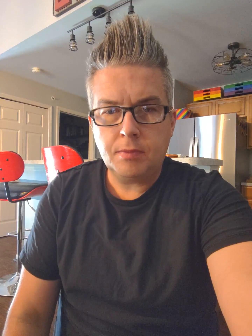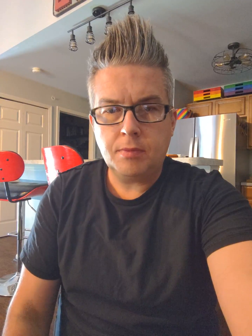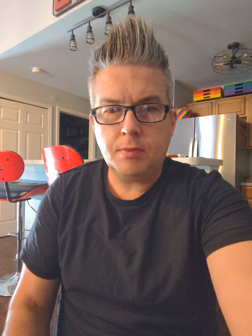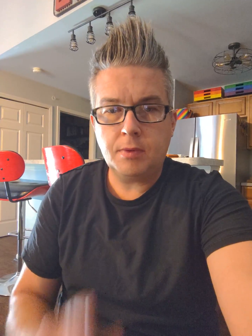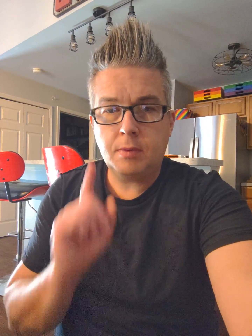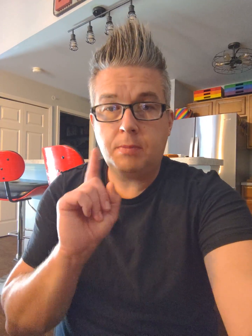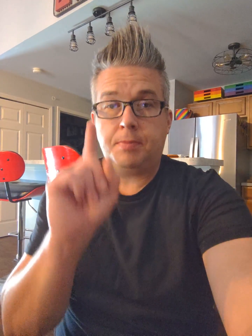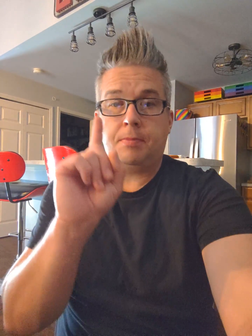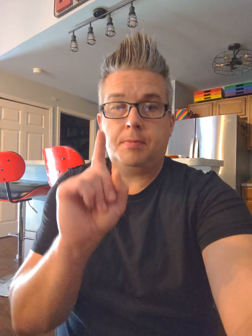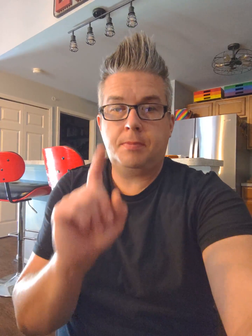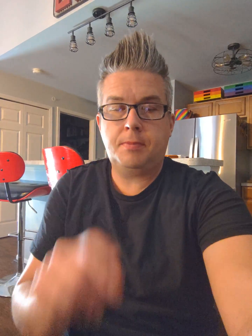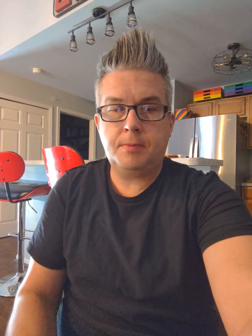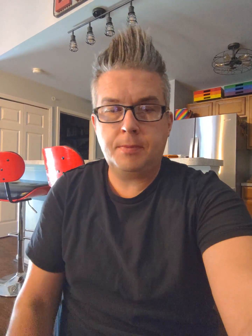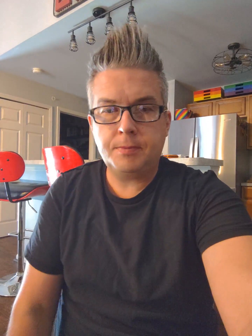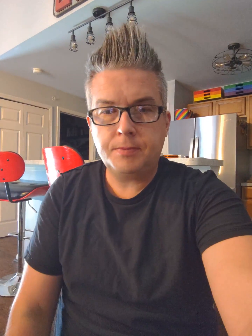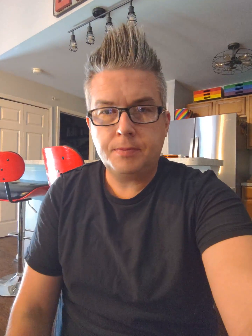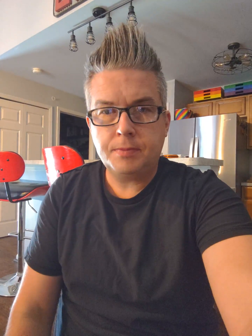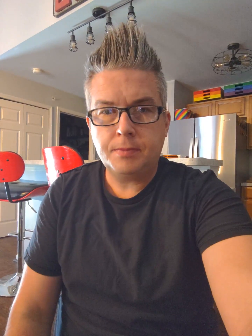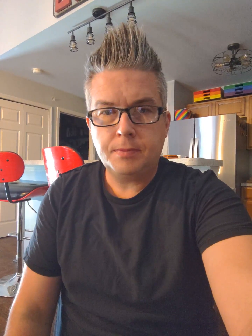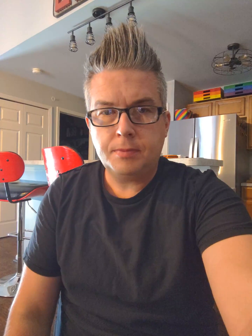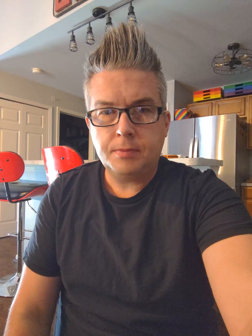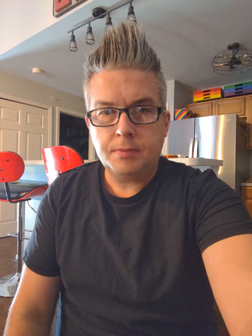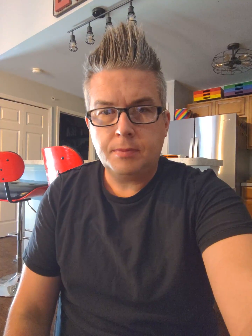bump